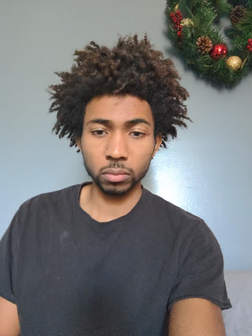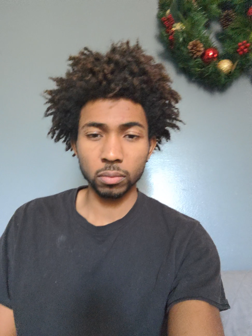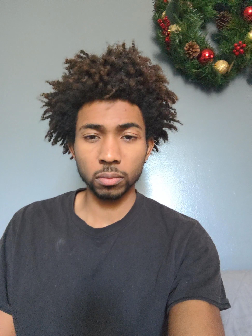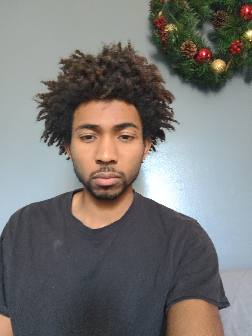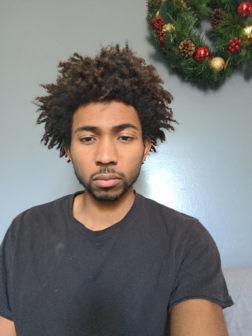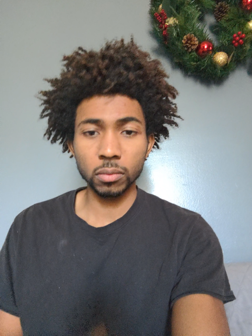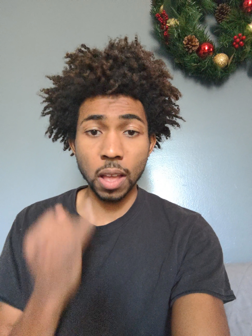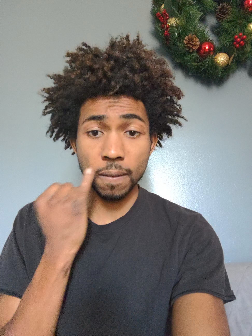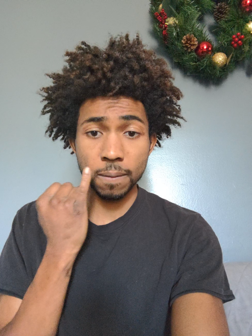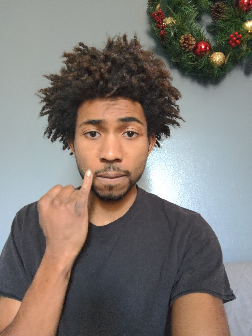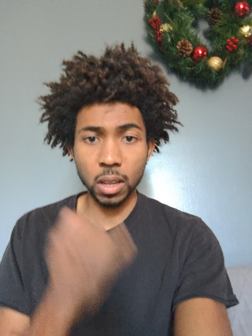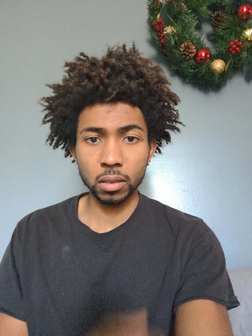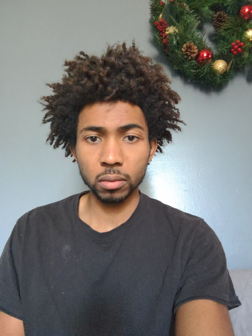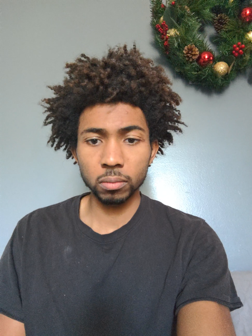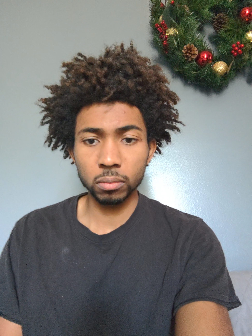if